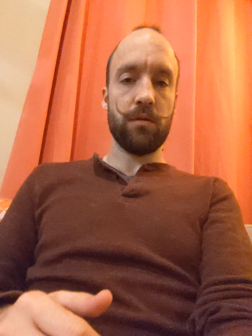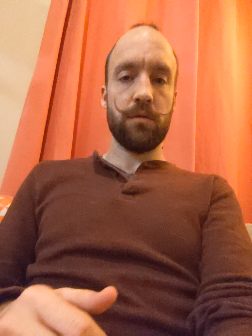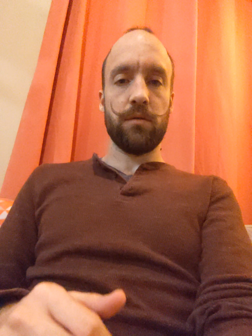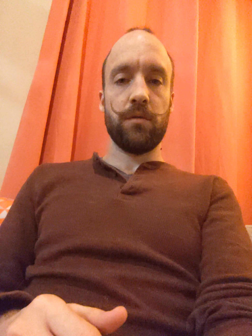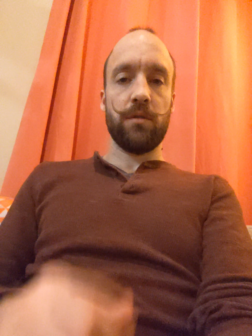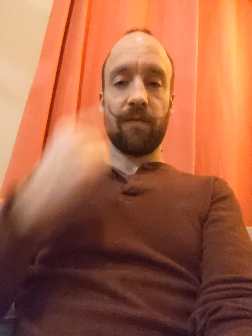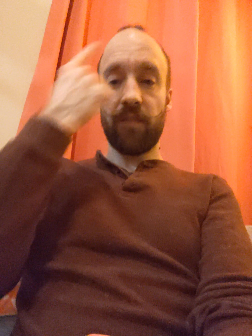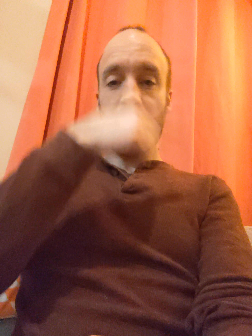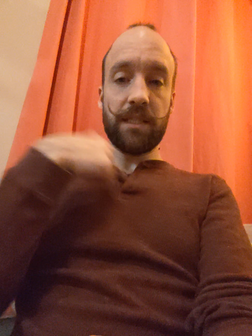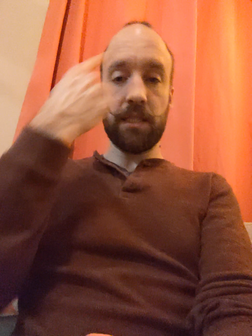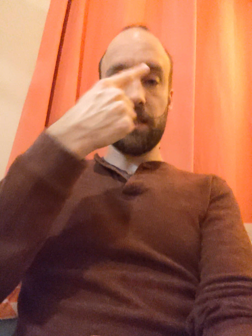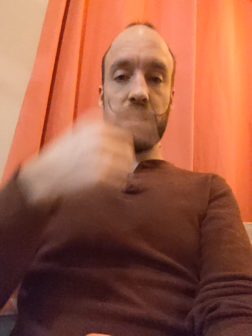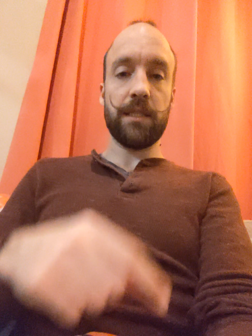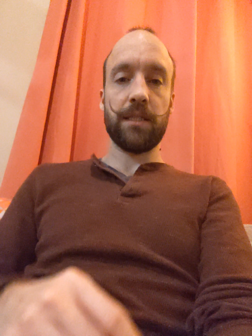face